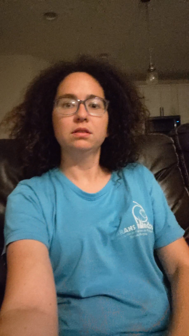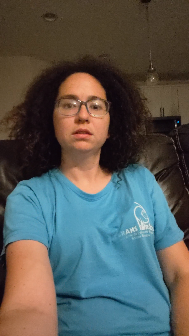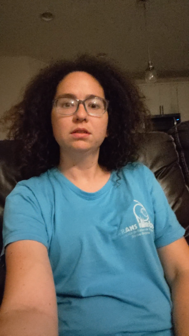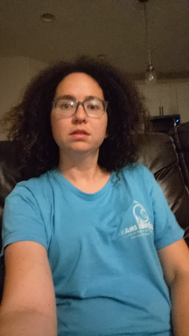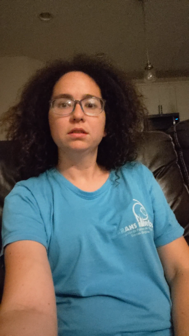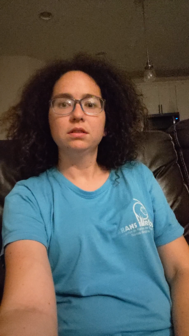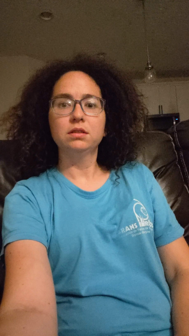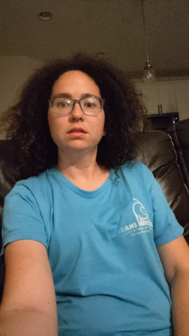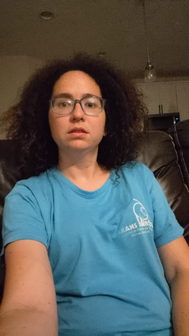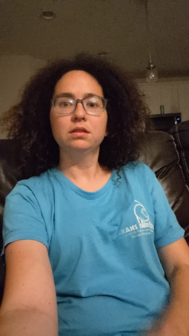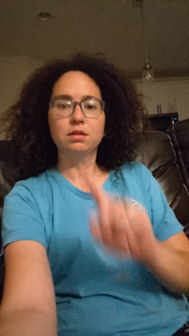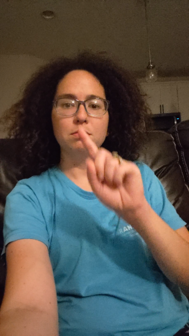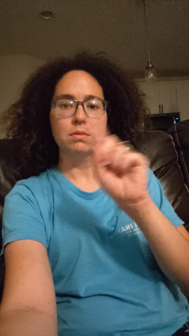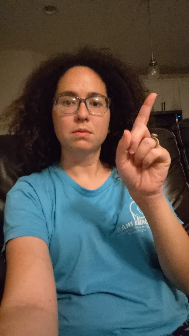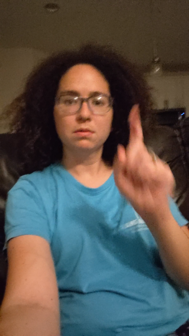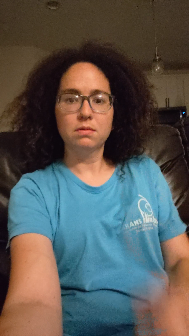but